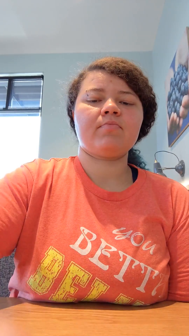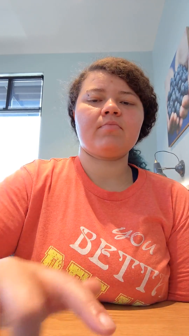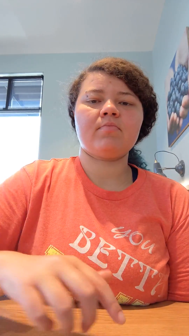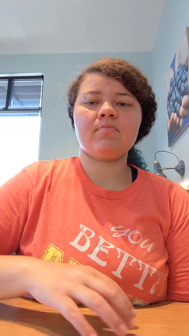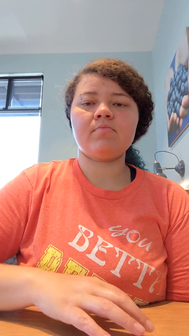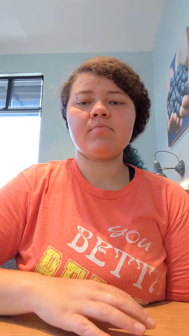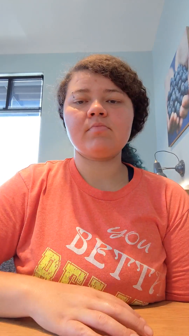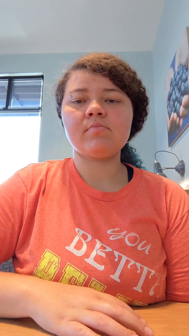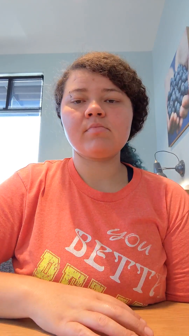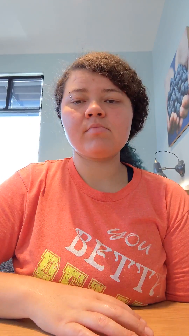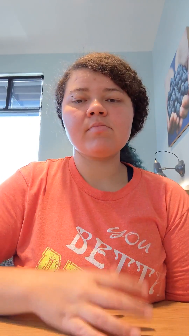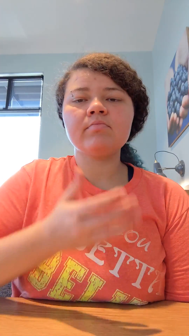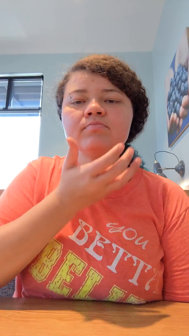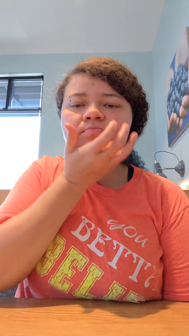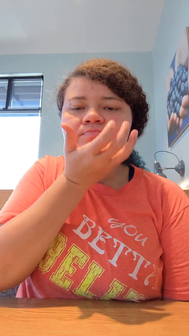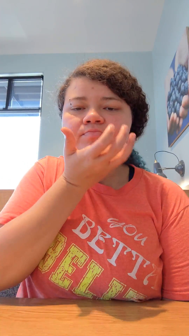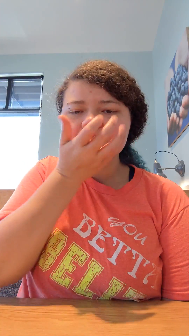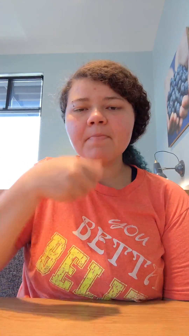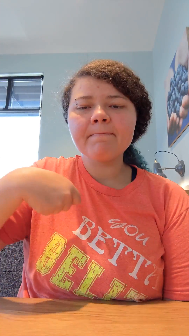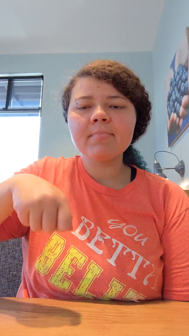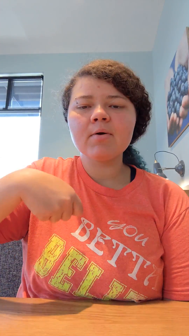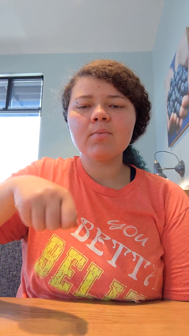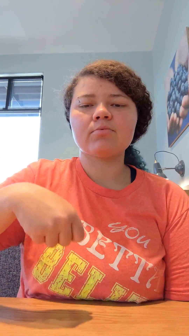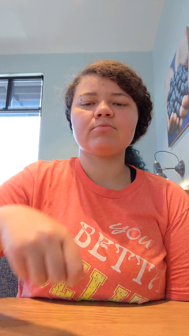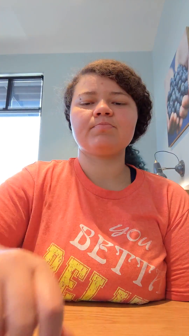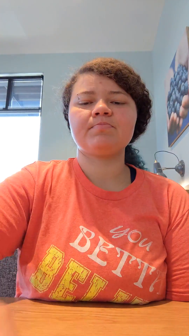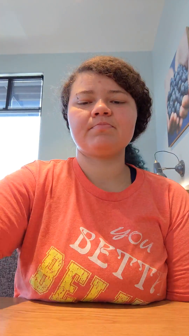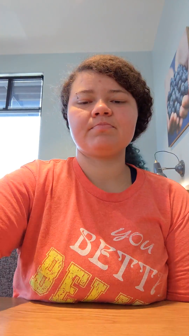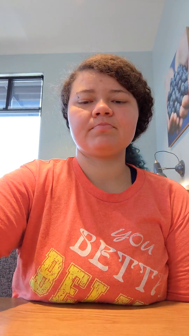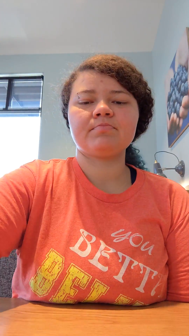lawn mower